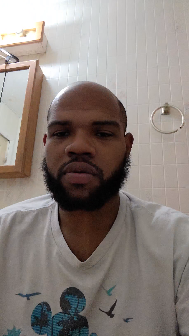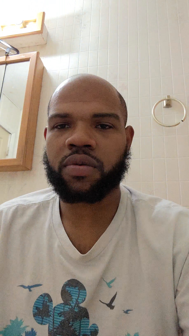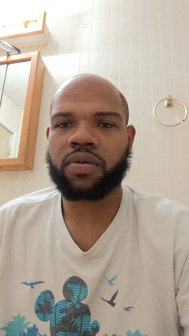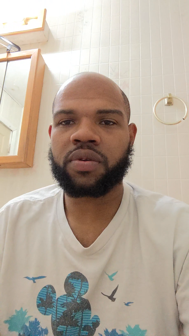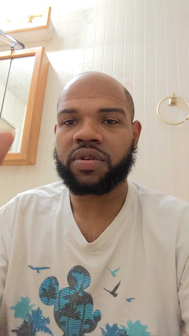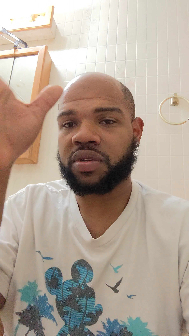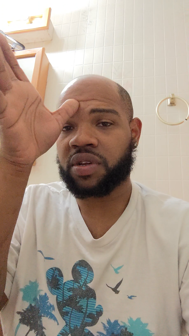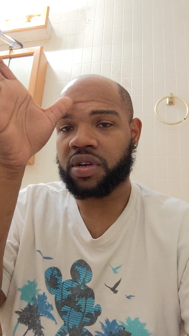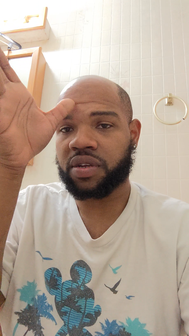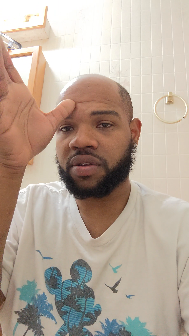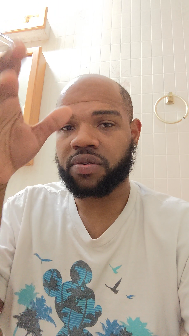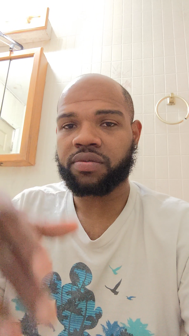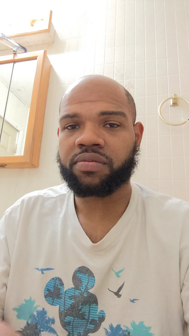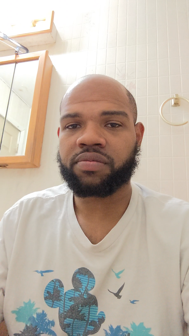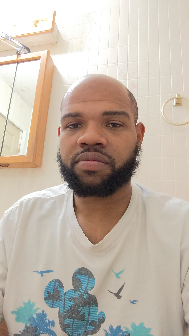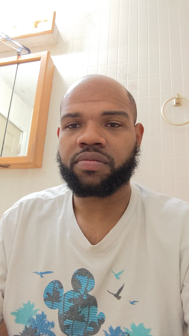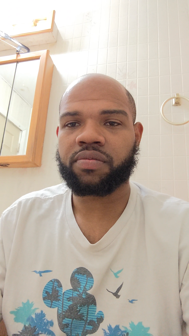daddy